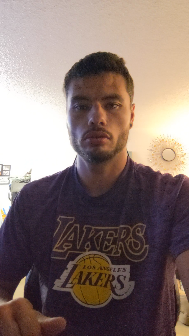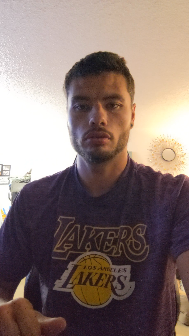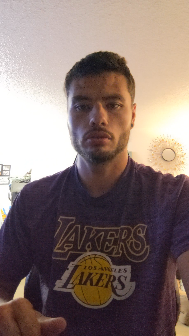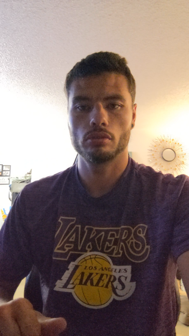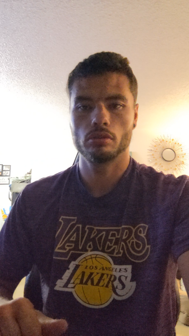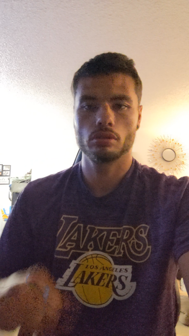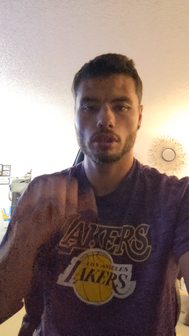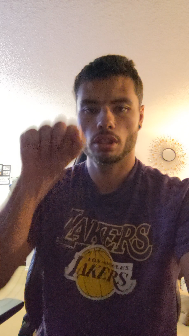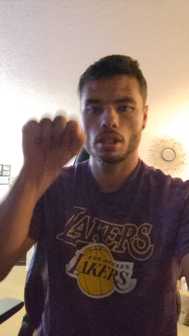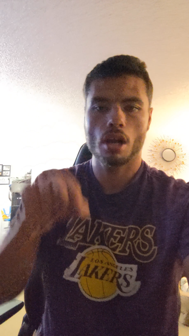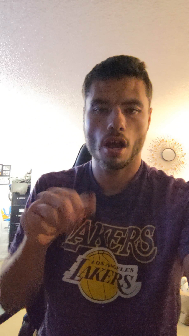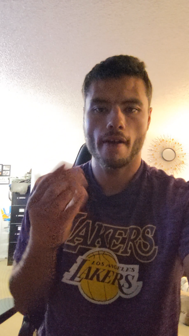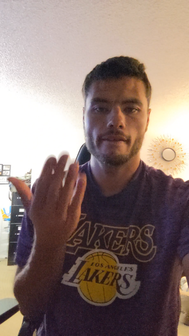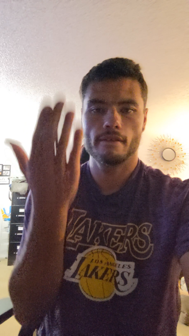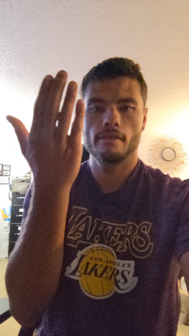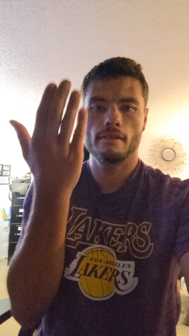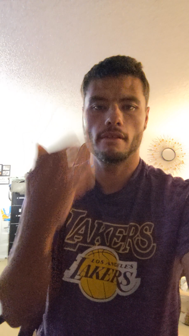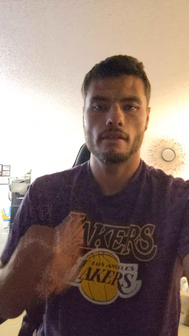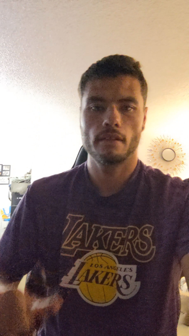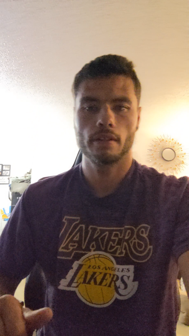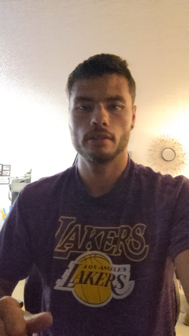gloves